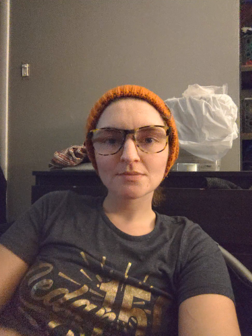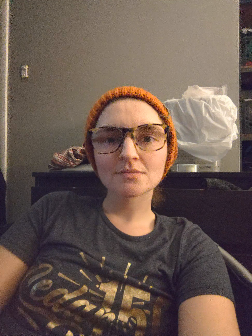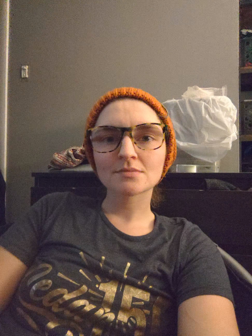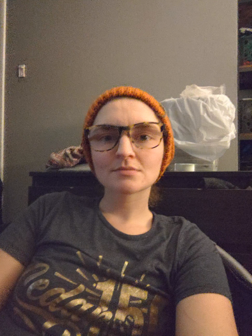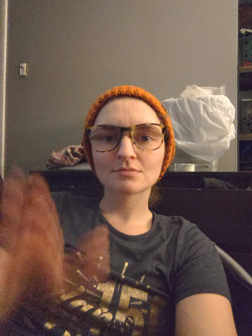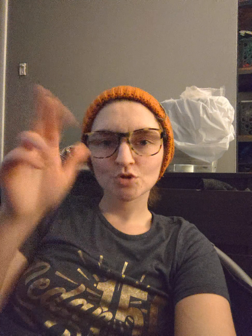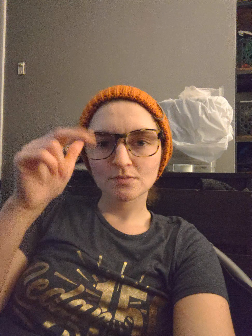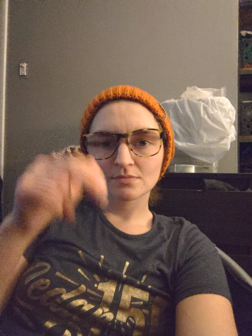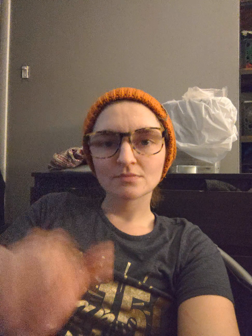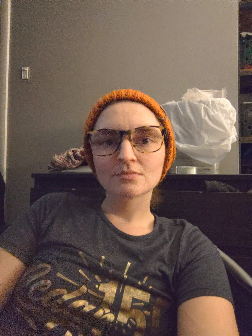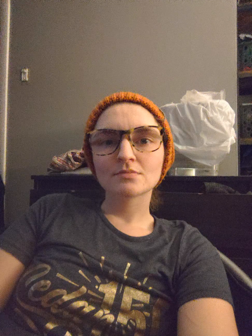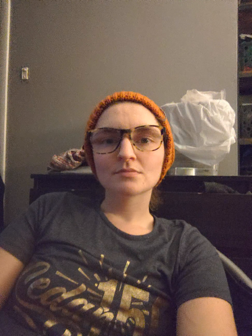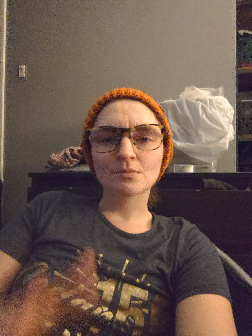horse